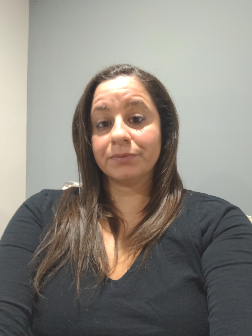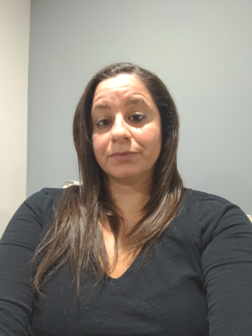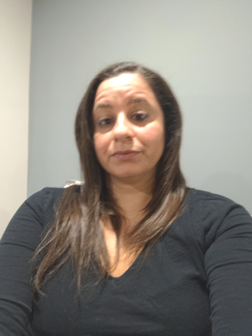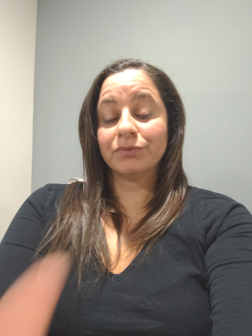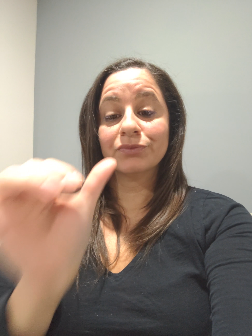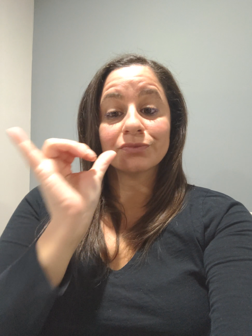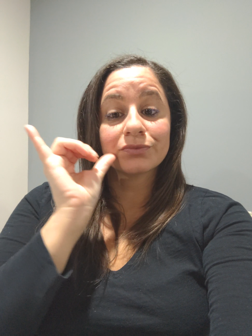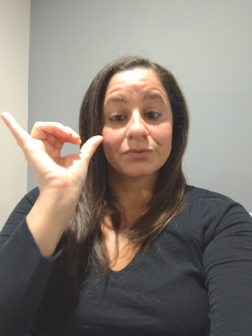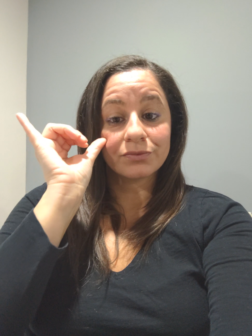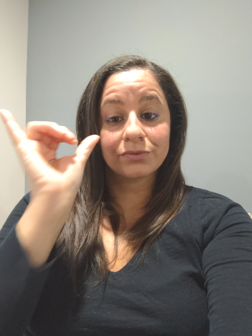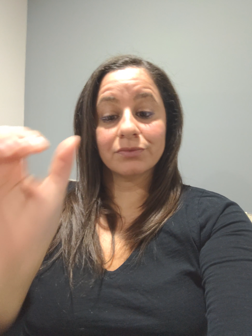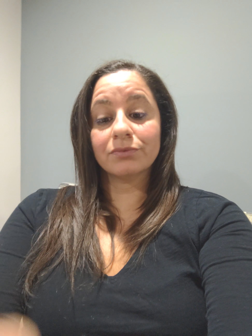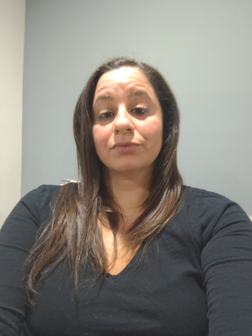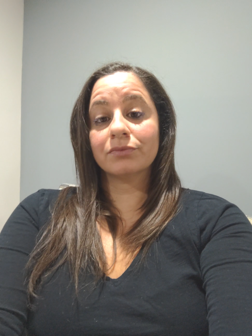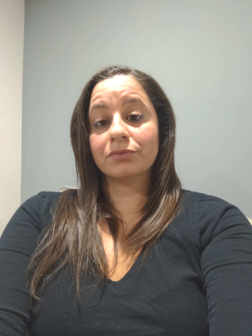yesterday